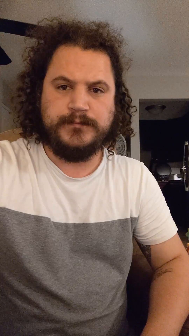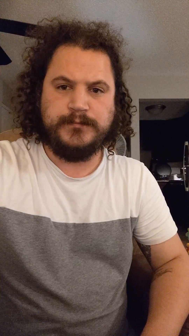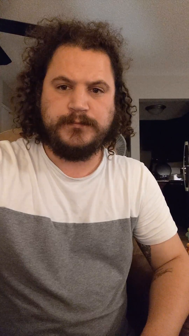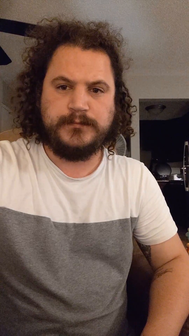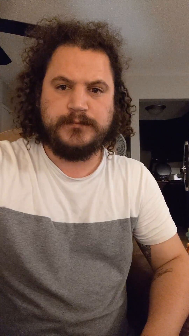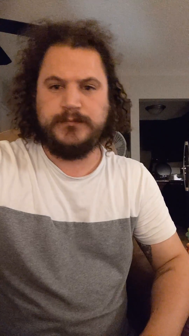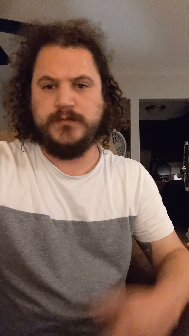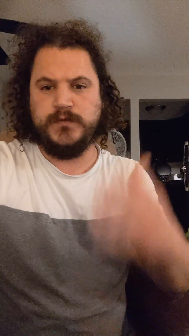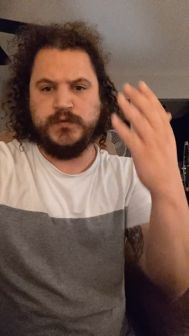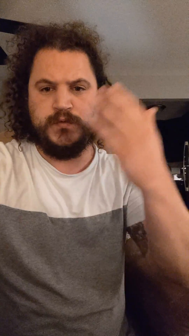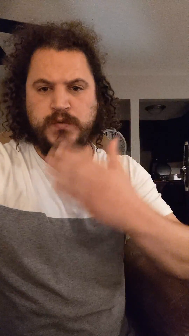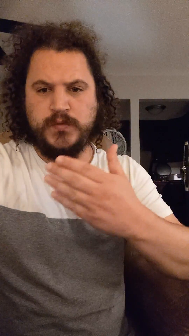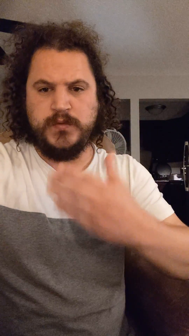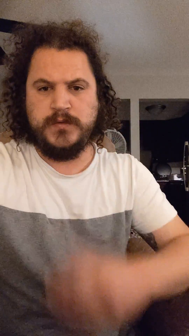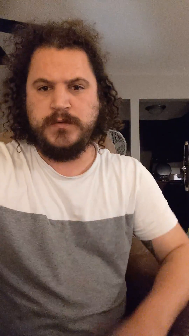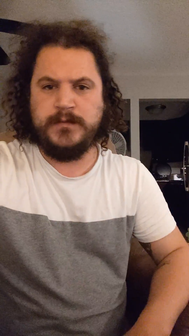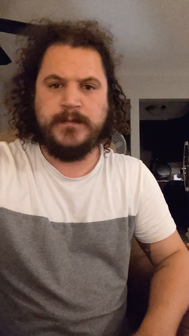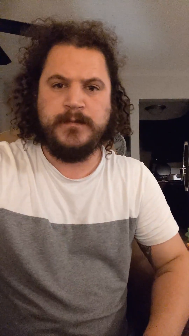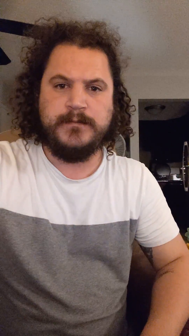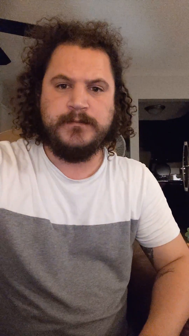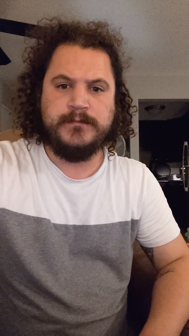dark